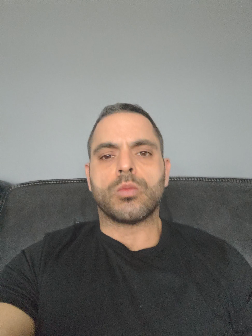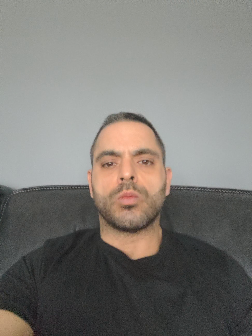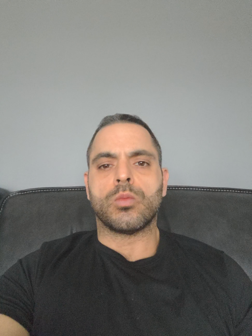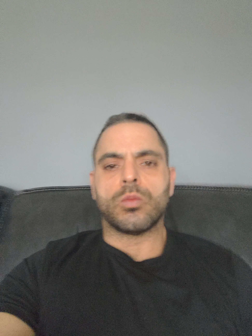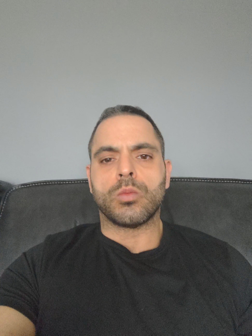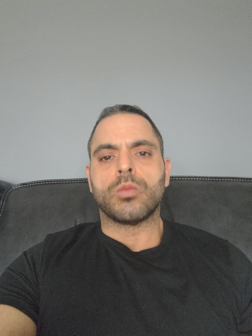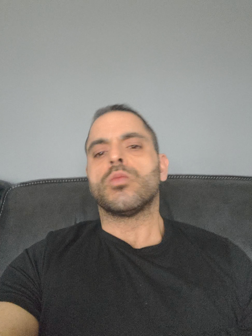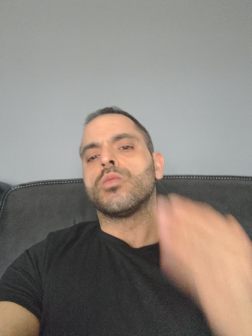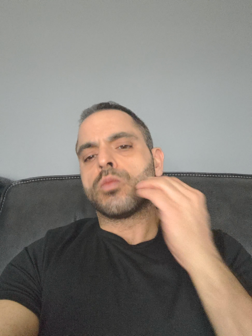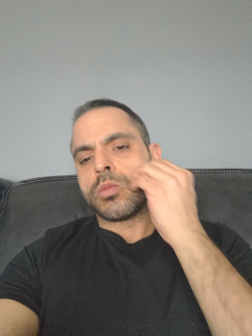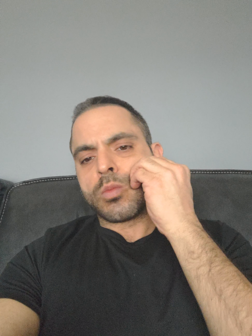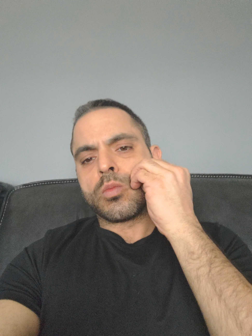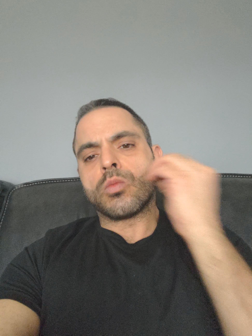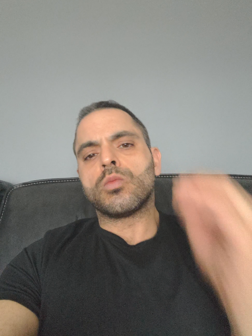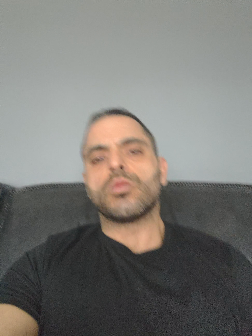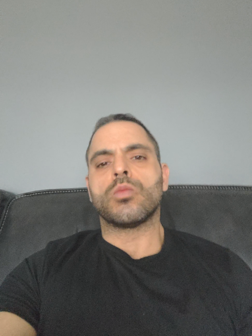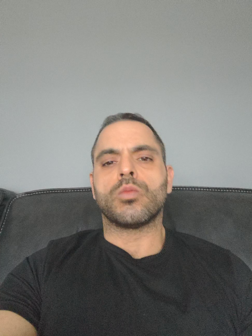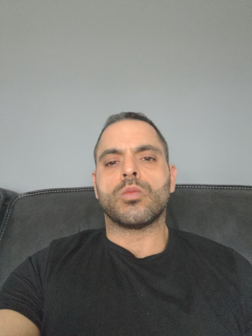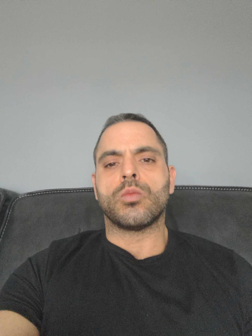kiss